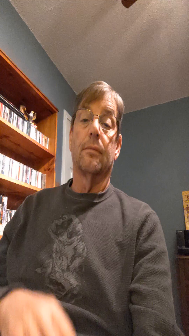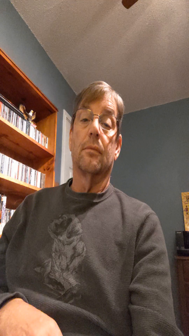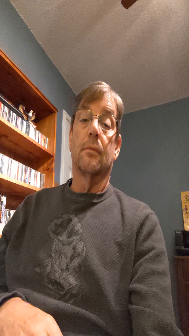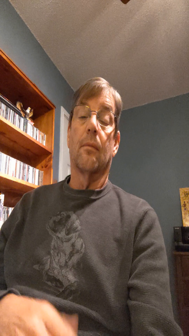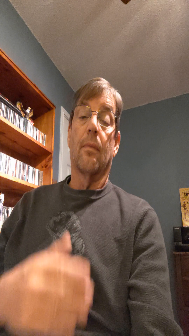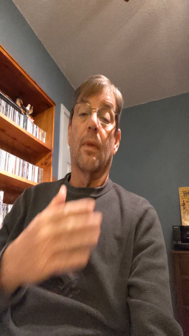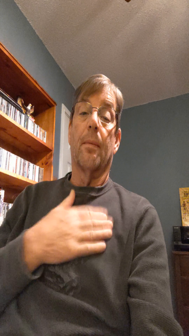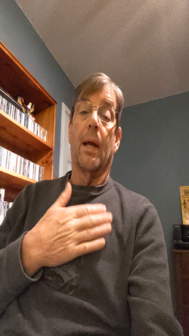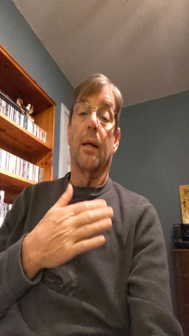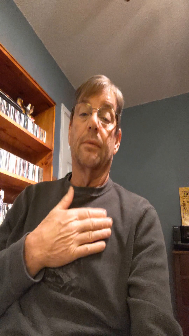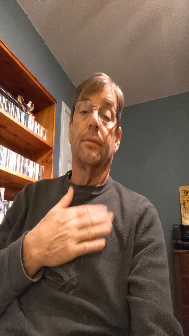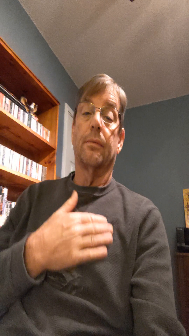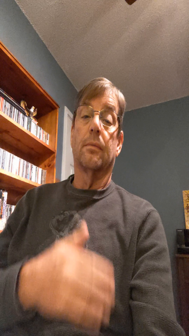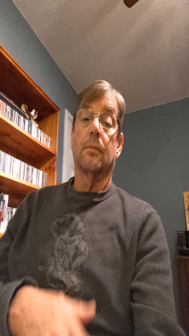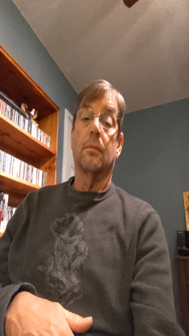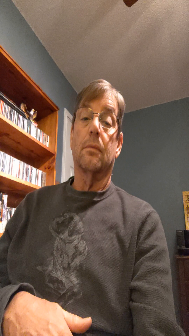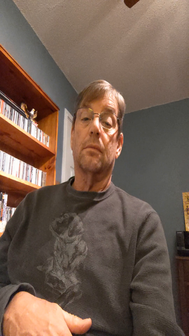my